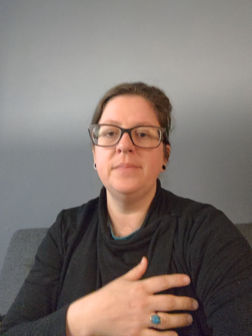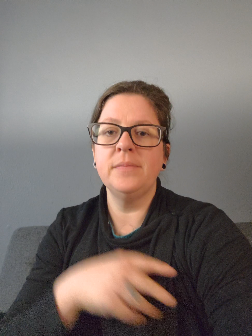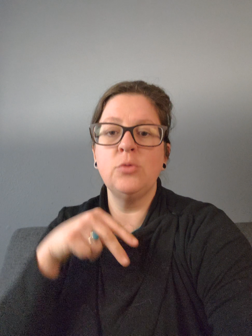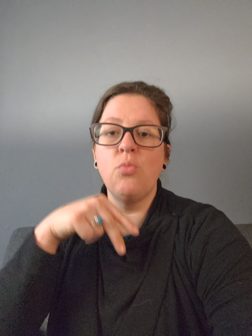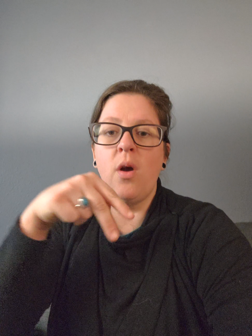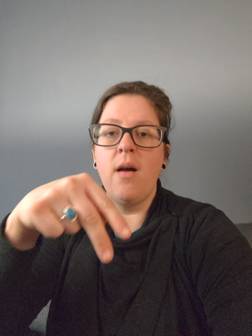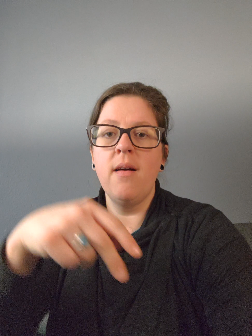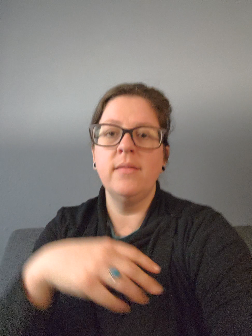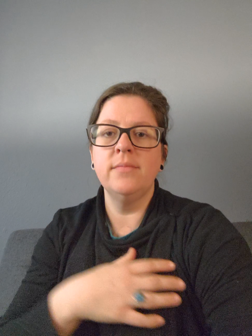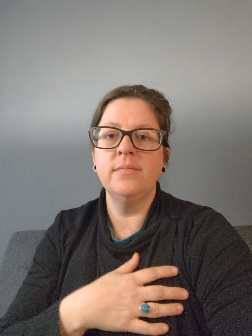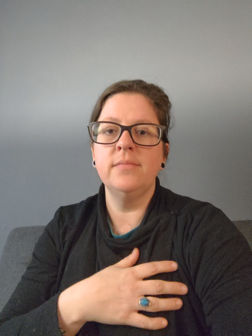ride